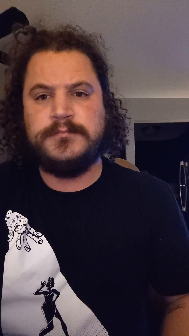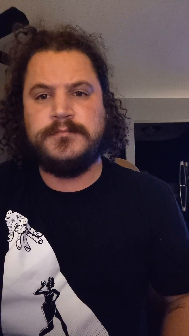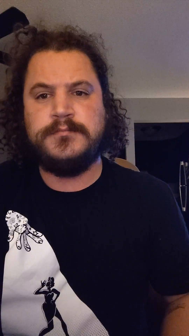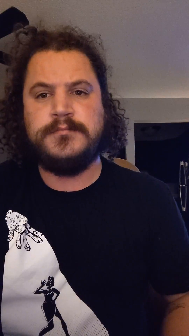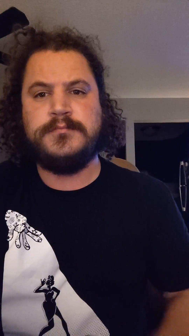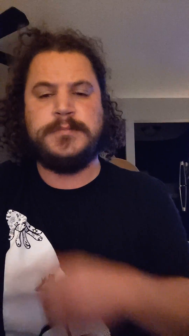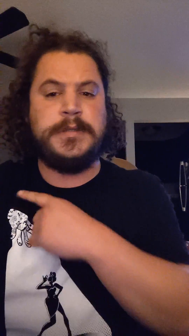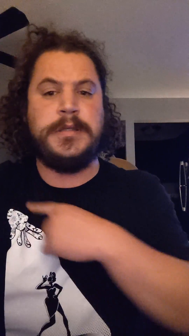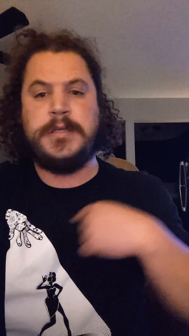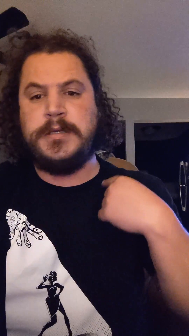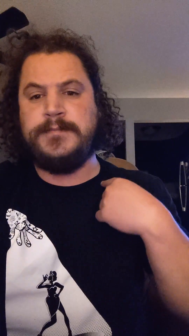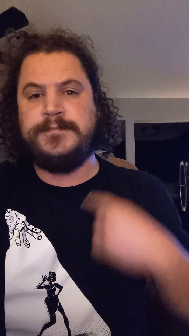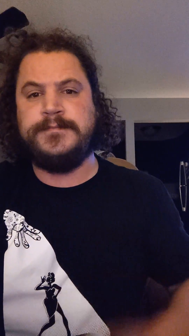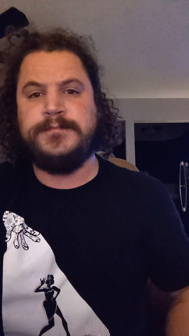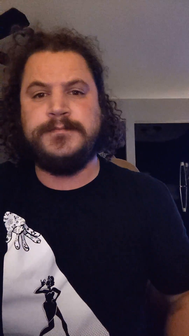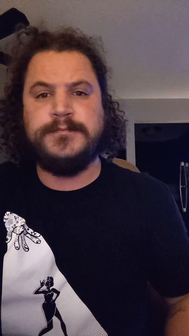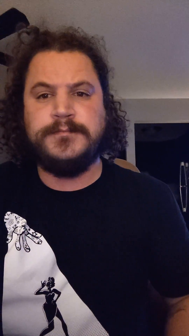necklace